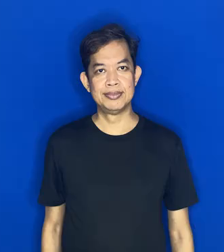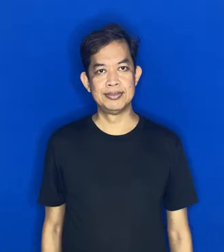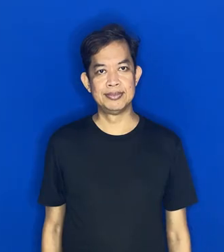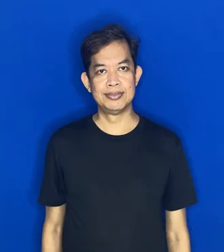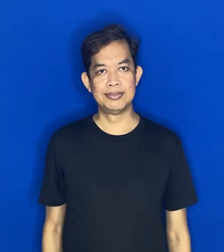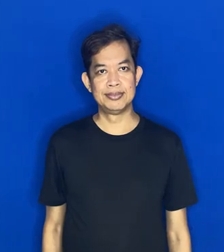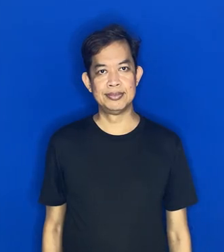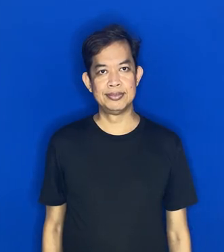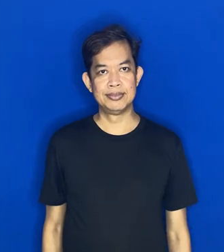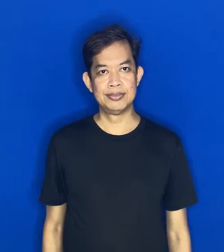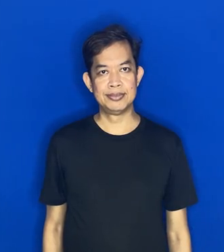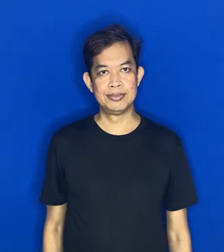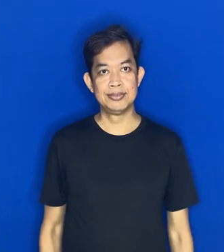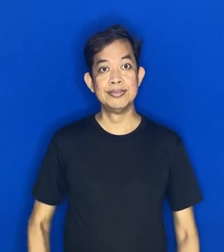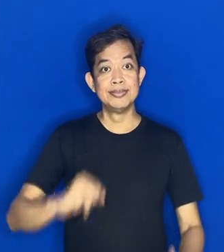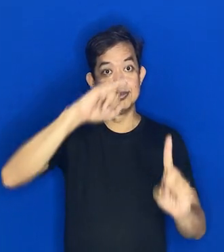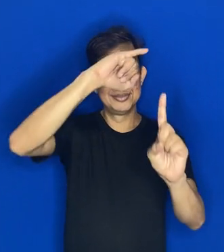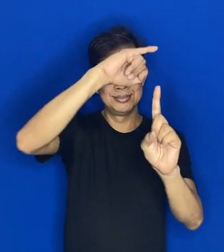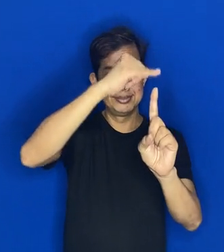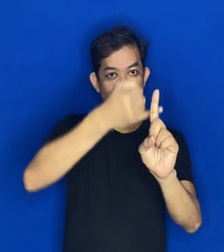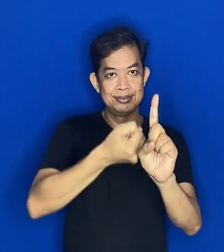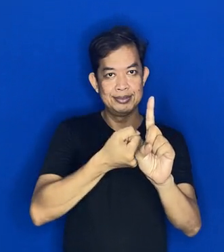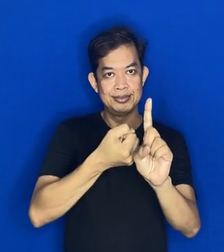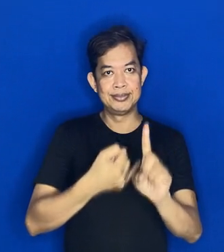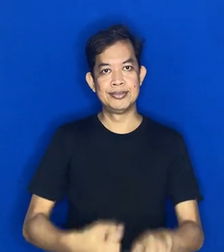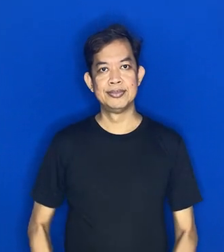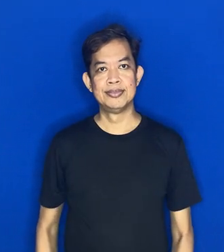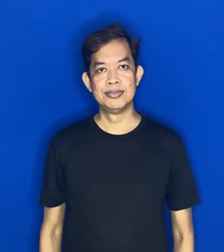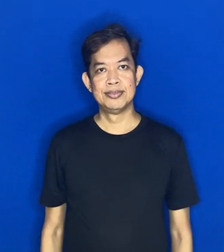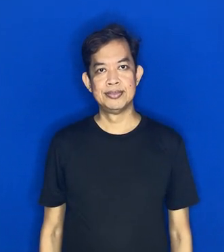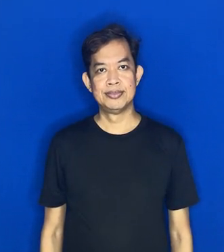january